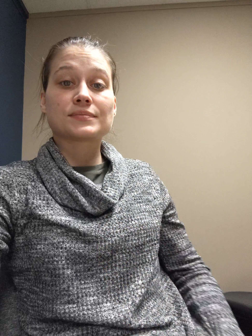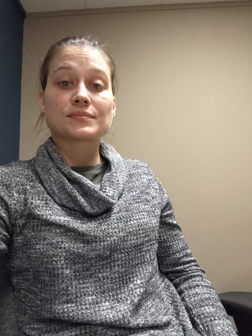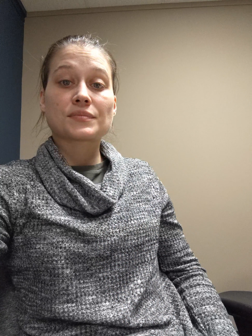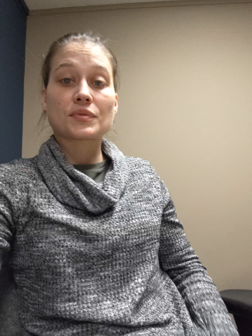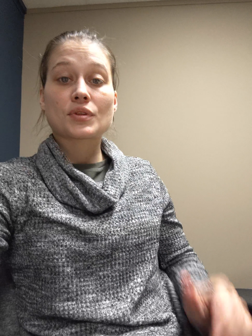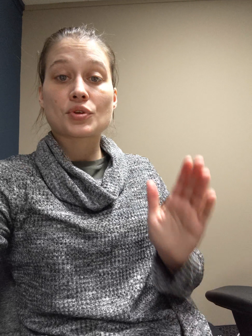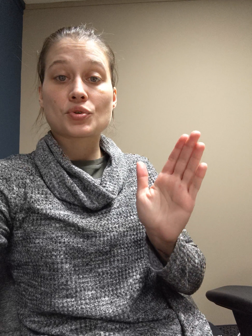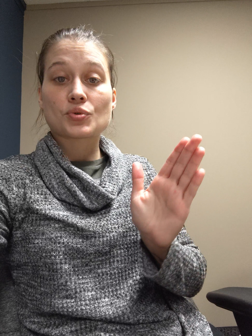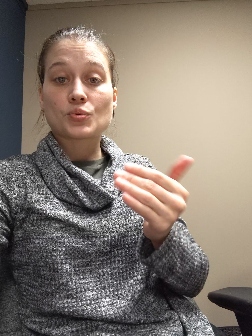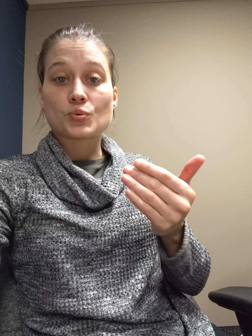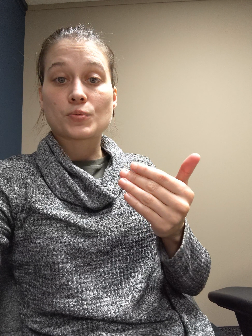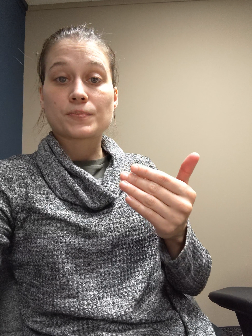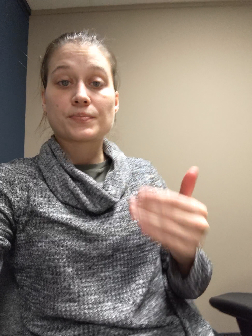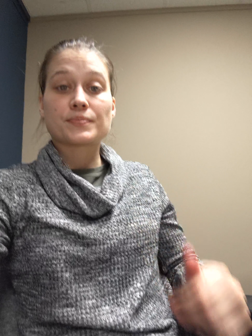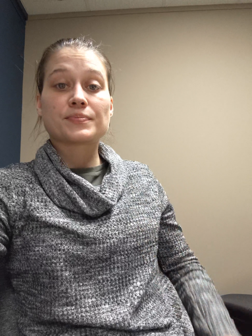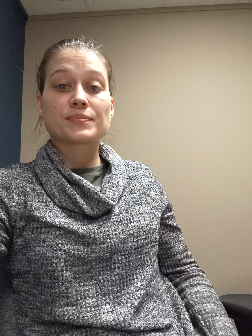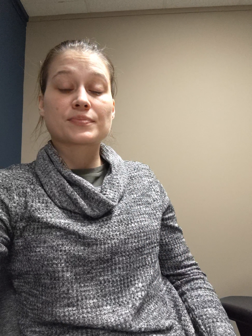room